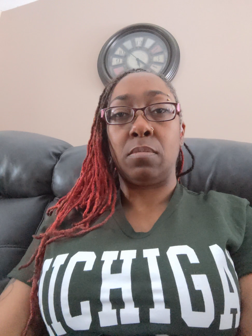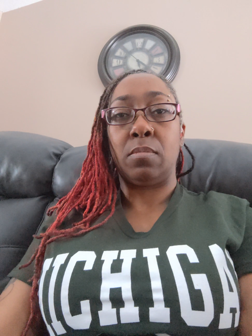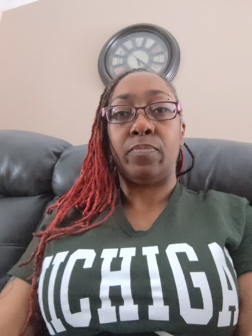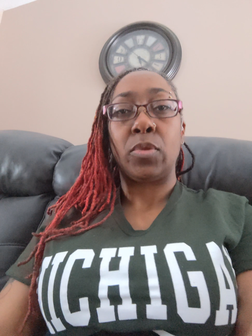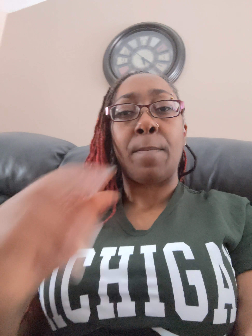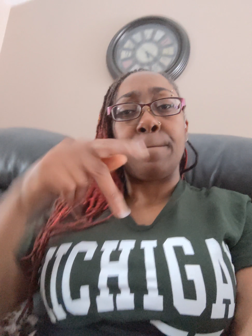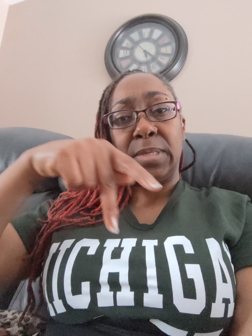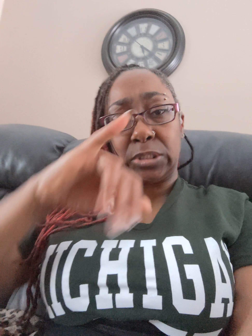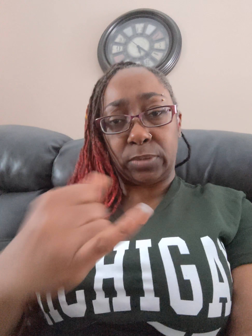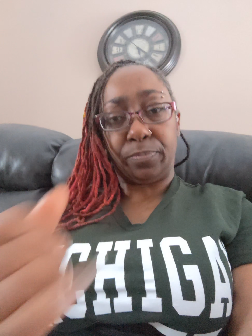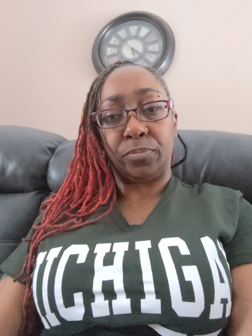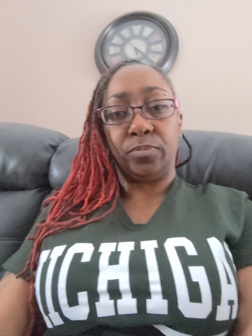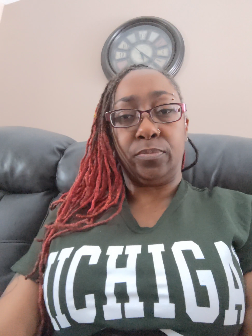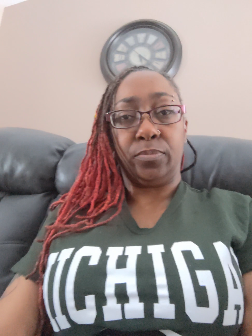pajamas